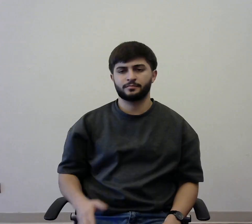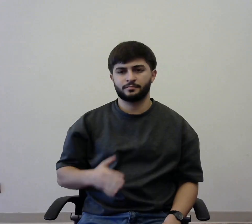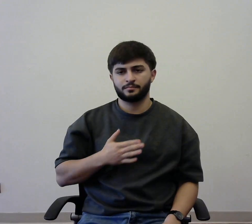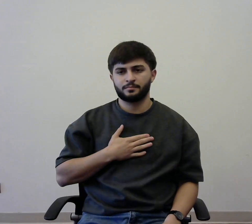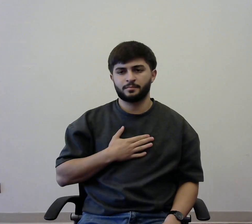mən